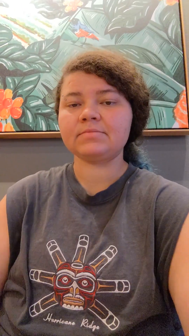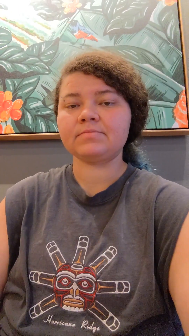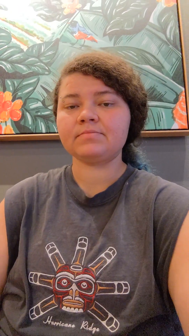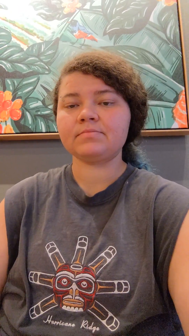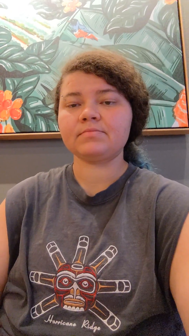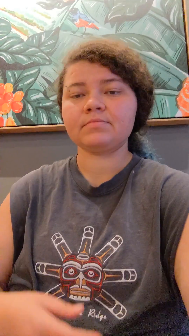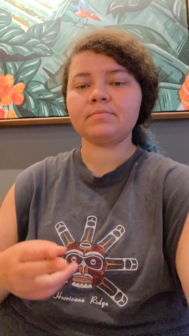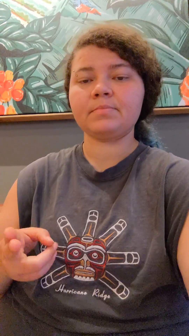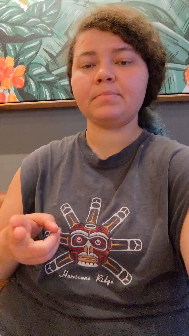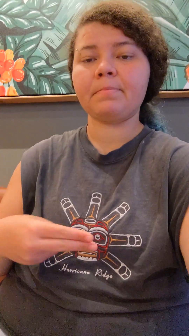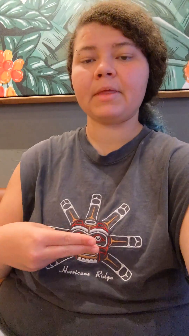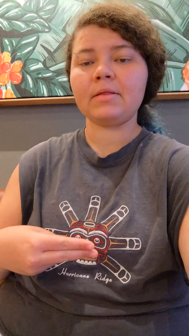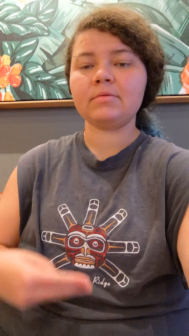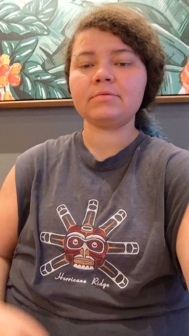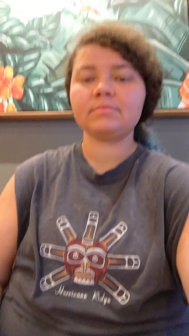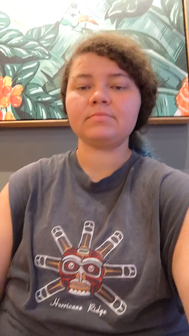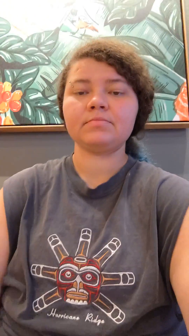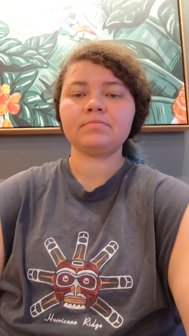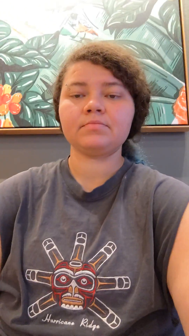belt